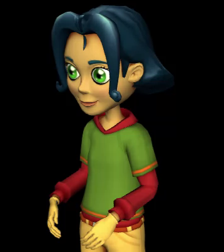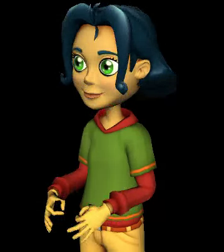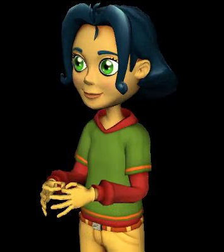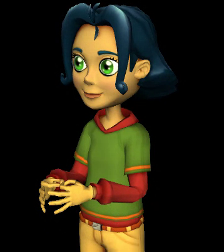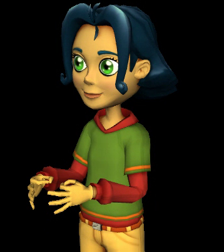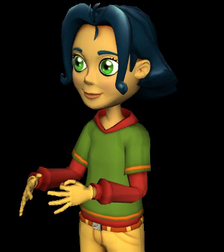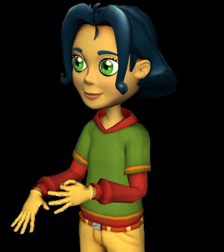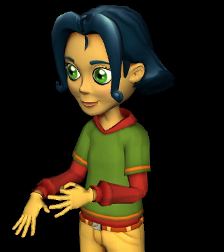نتائج